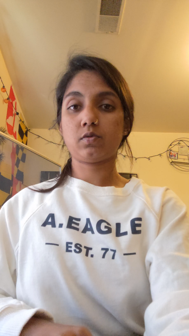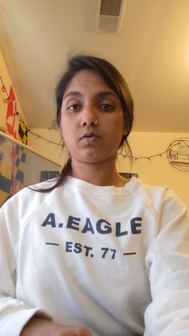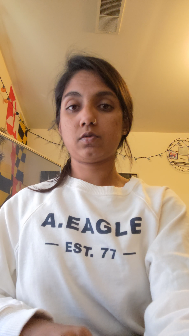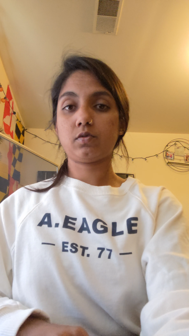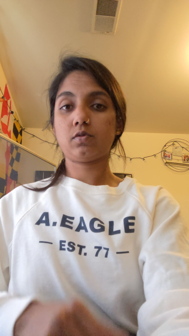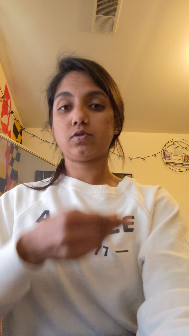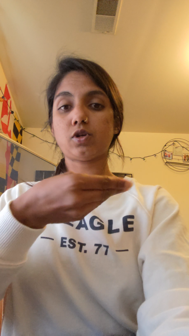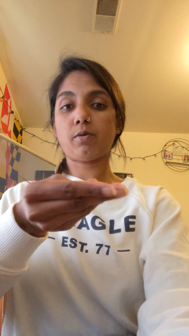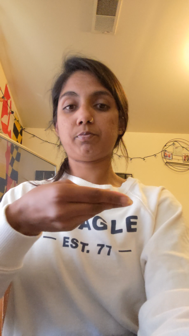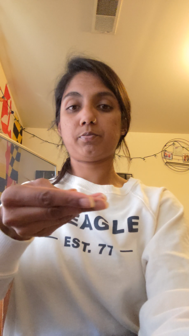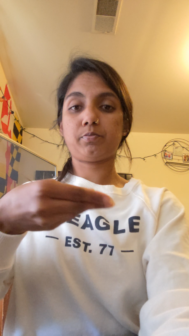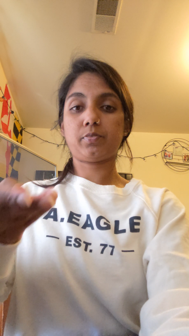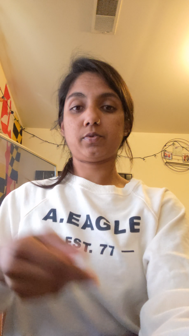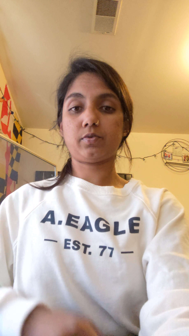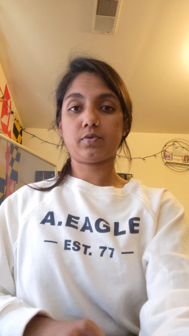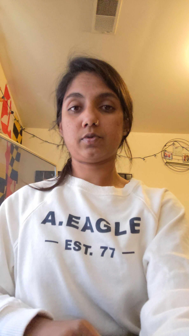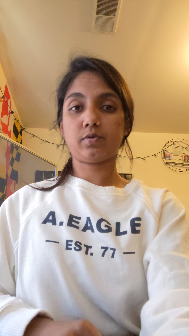shopping